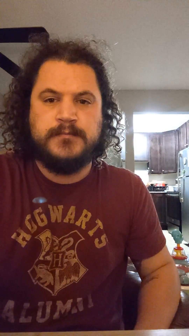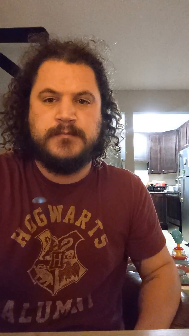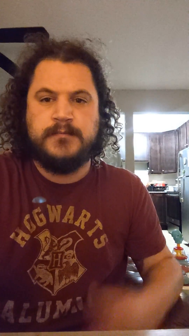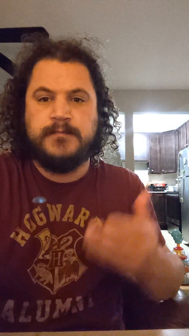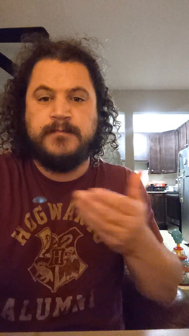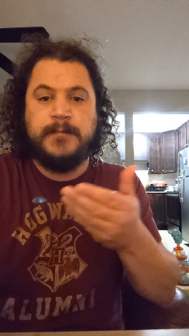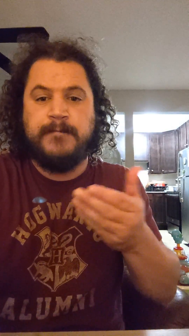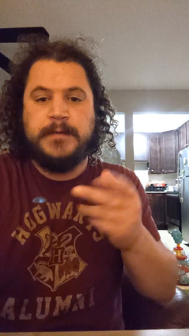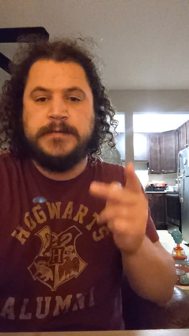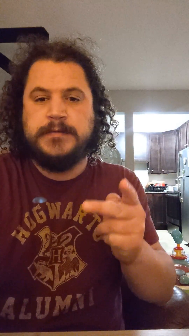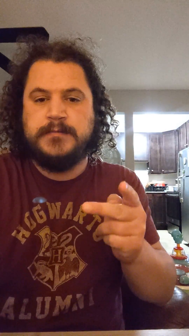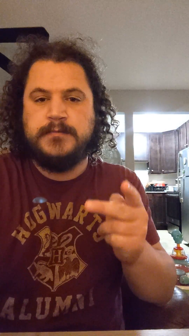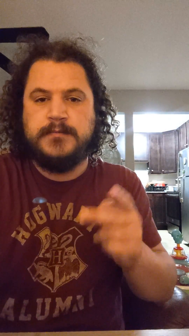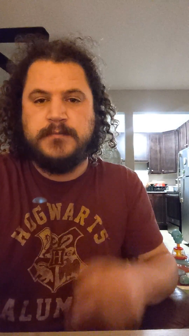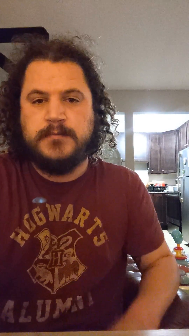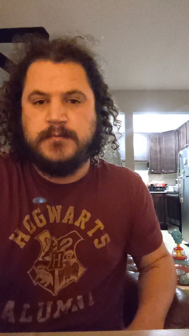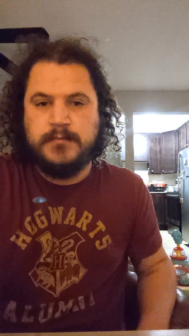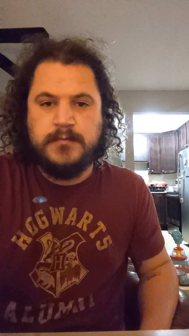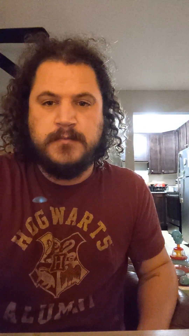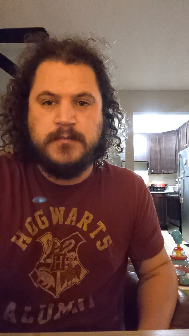babysitter